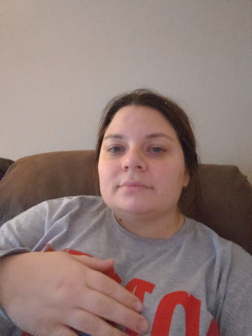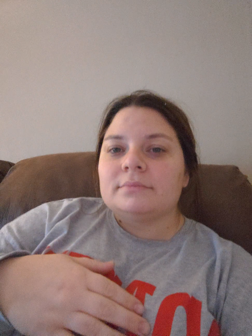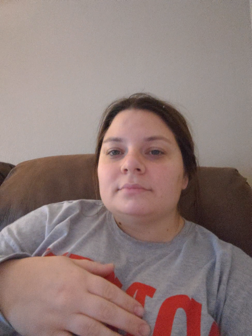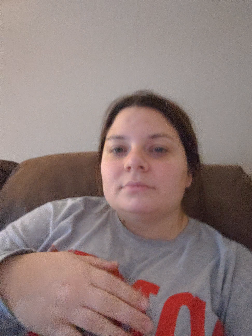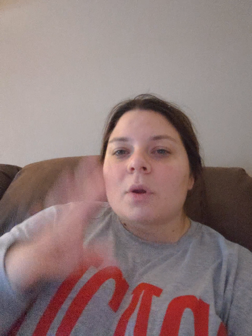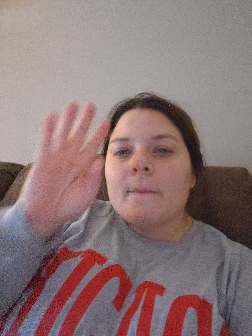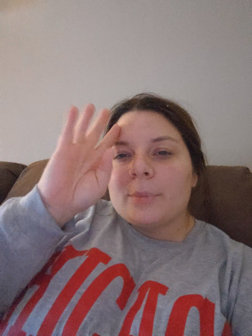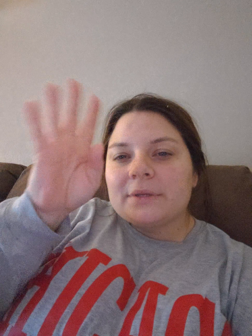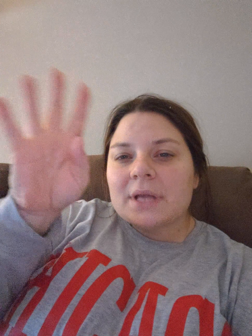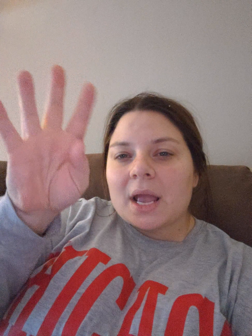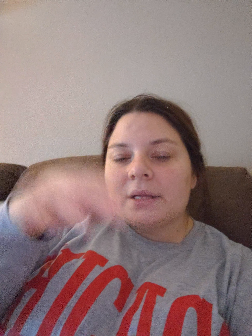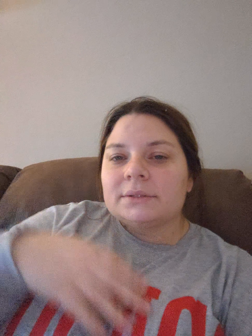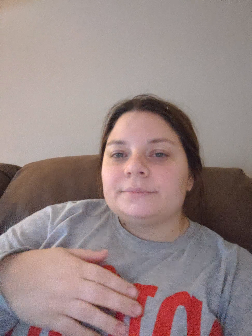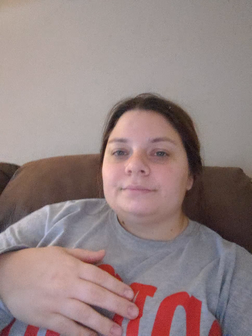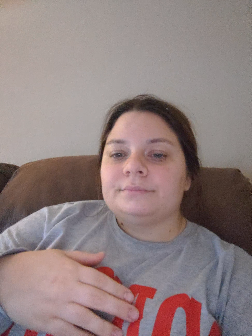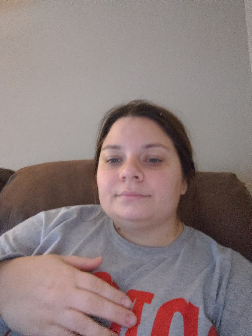pretend